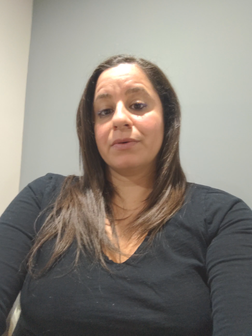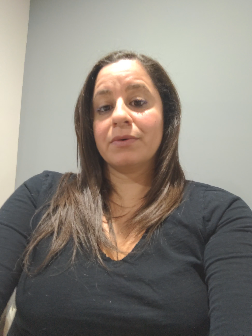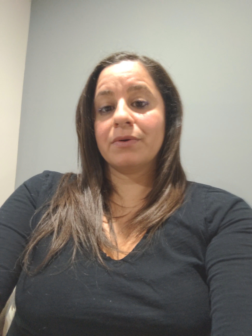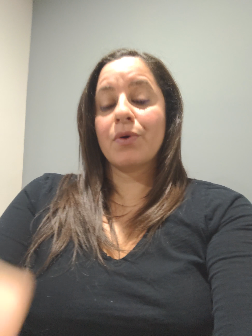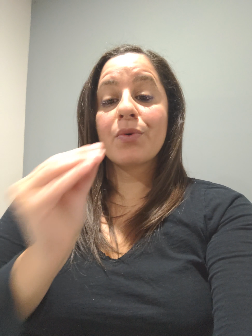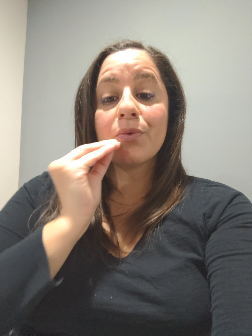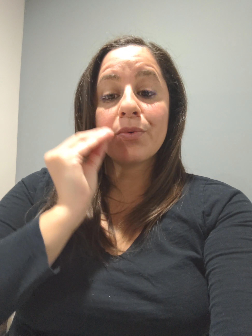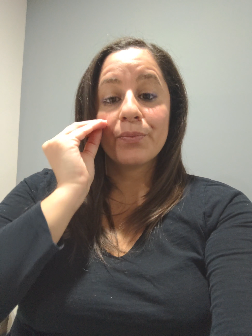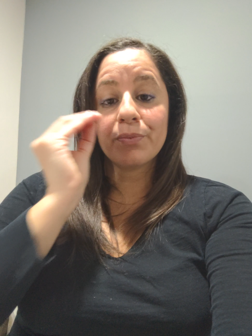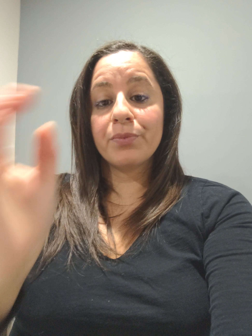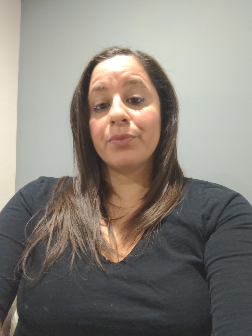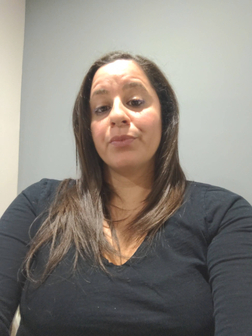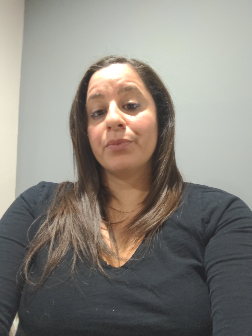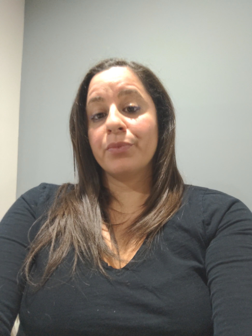home